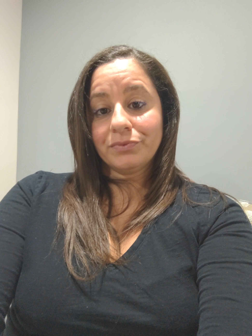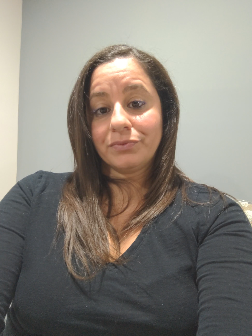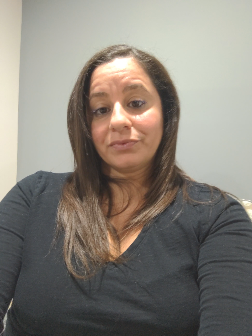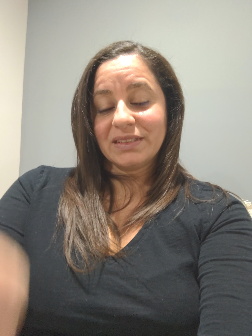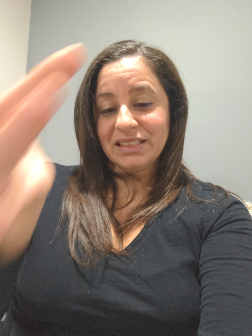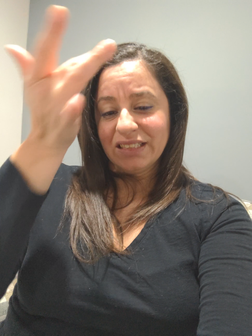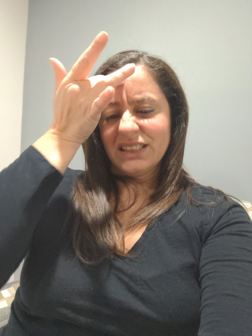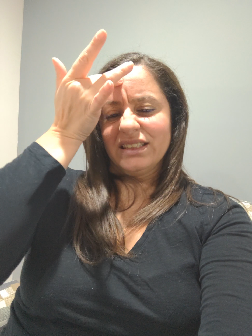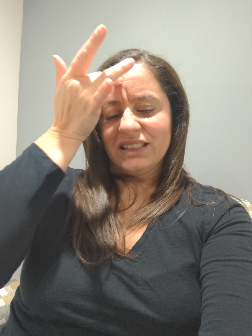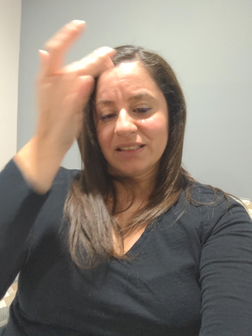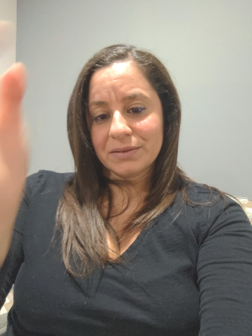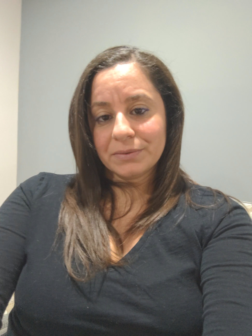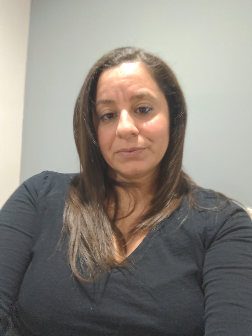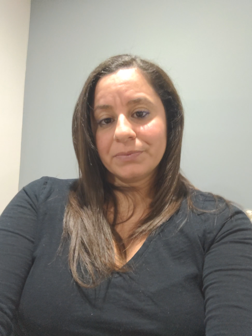sick